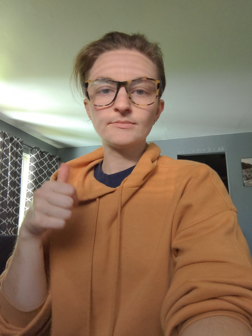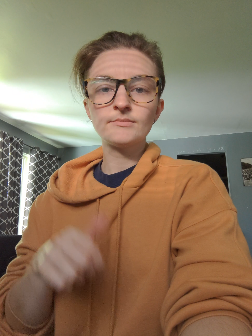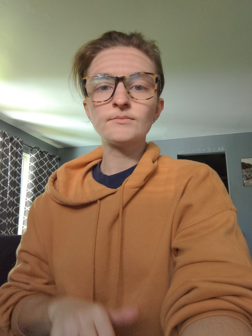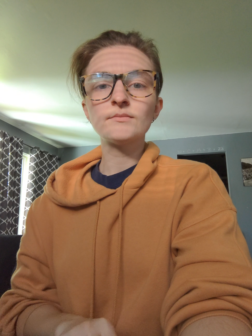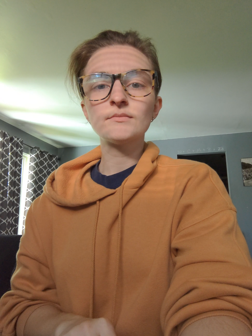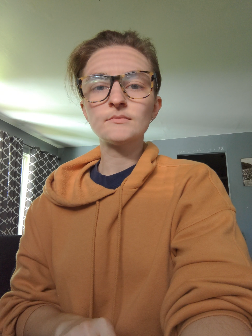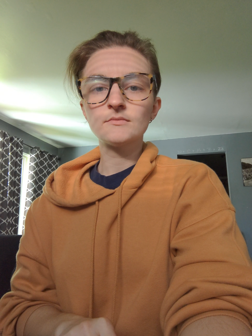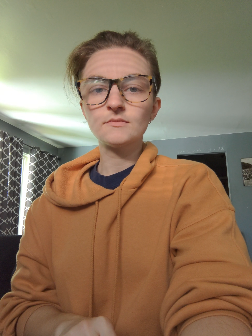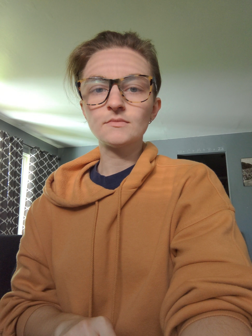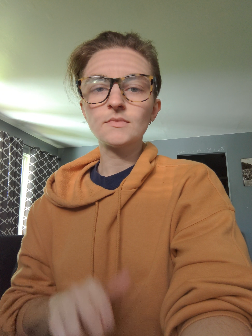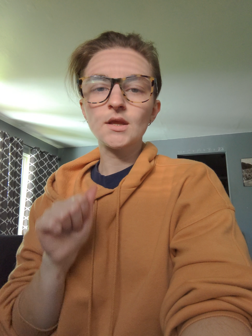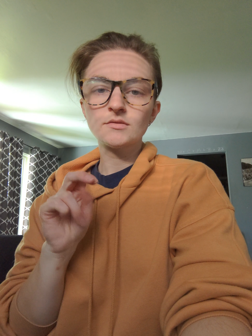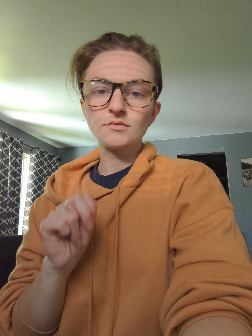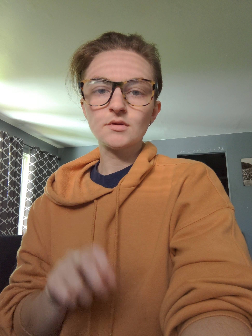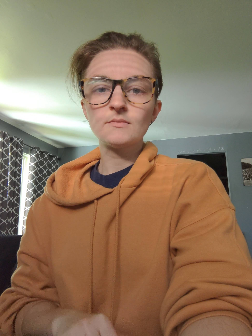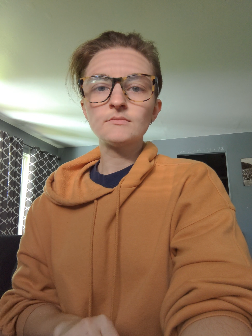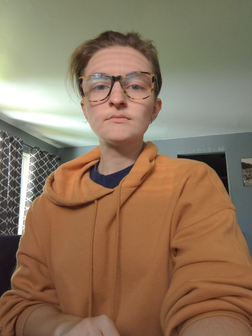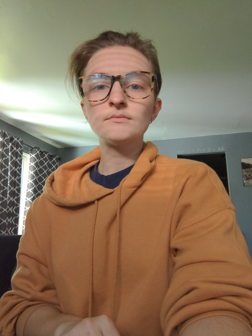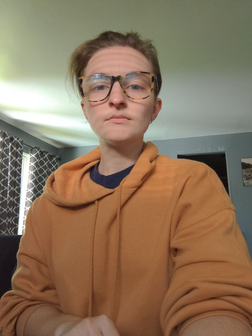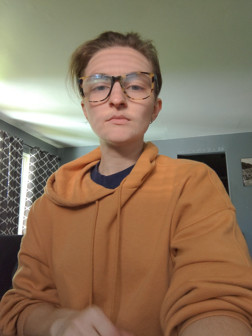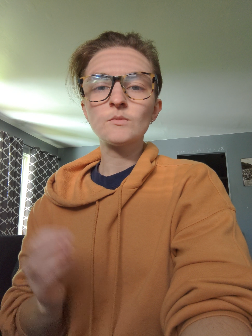an